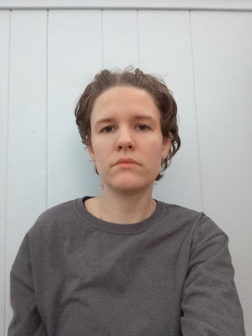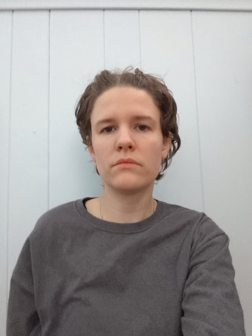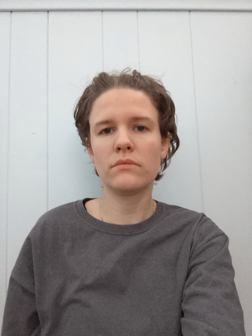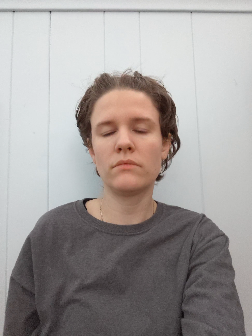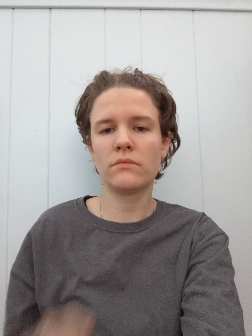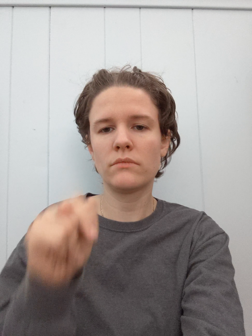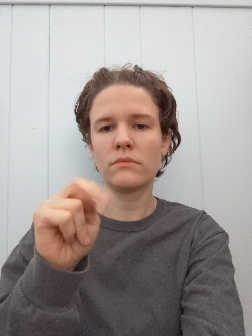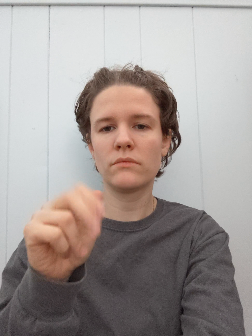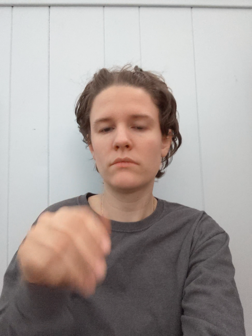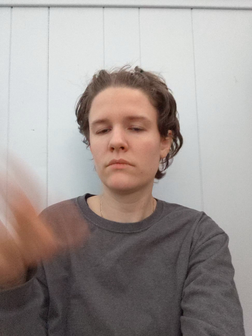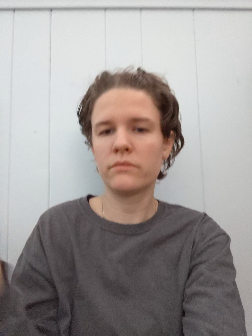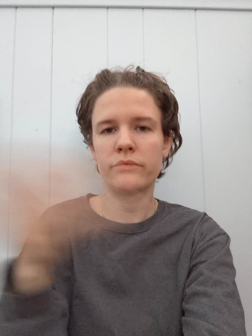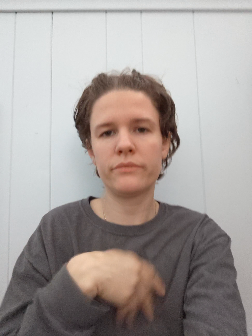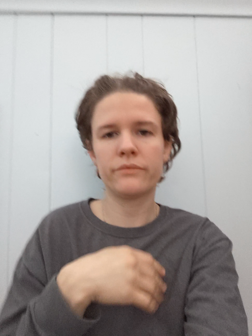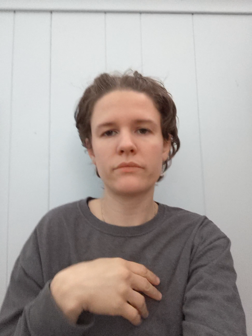nap